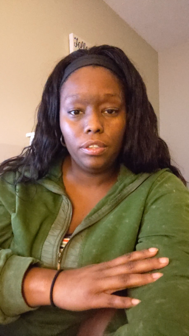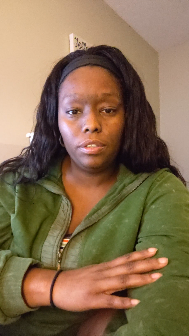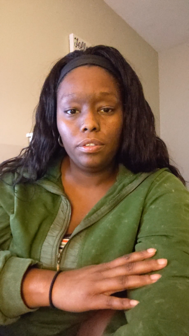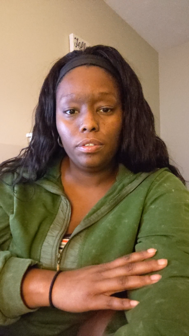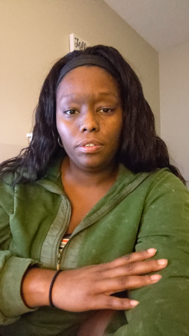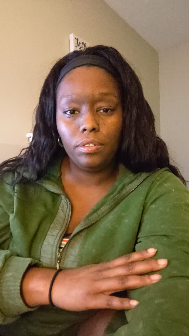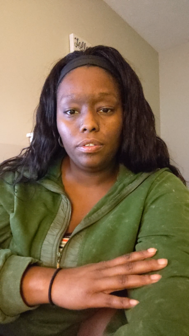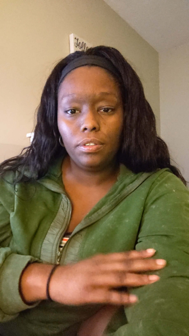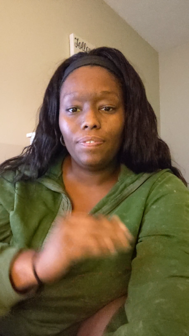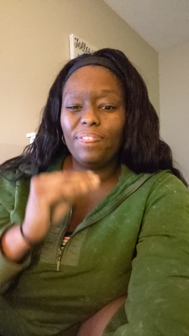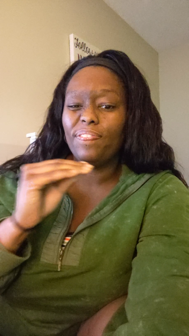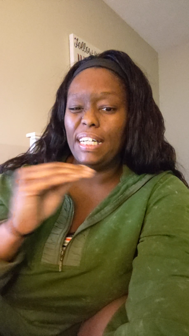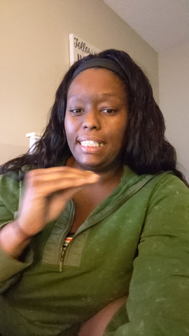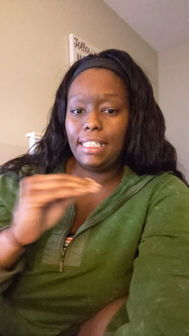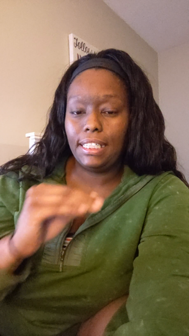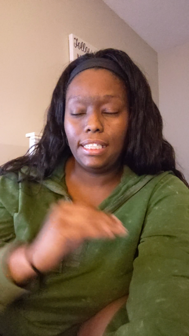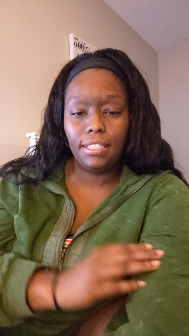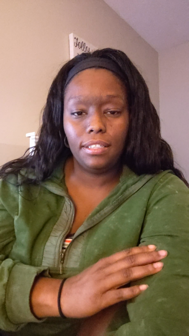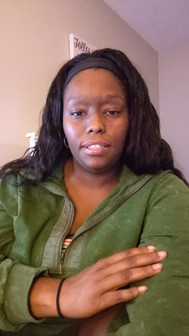fix